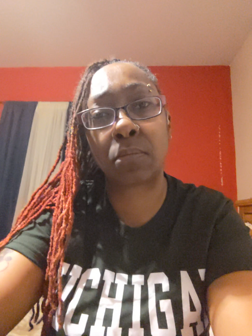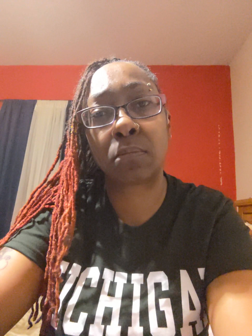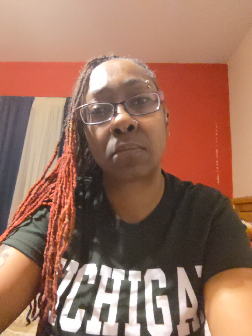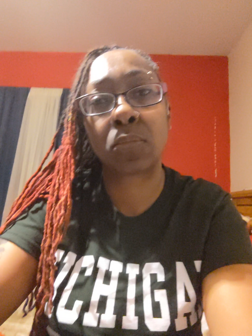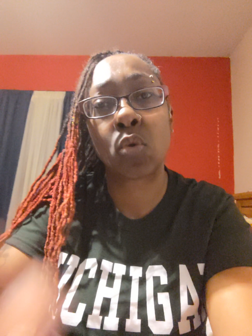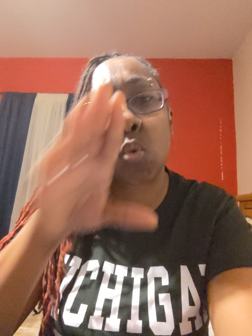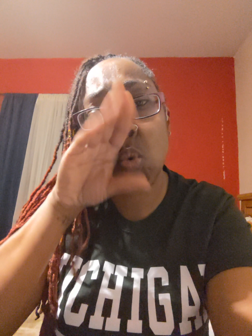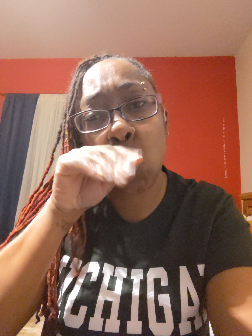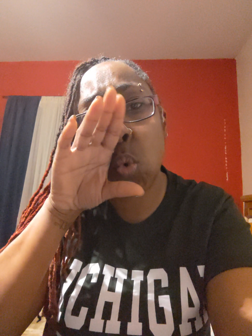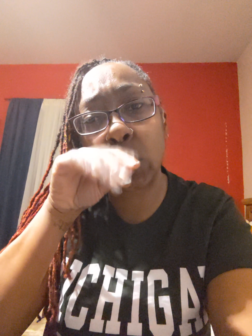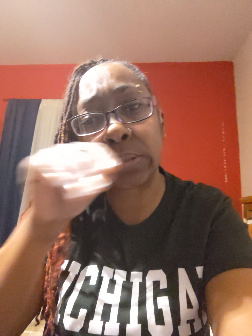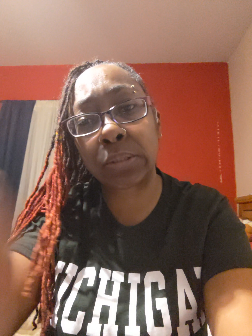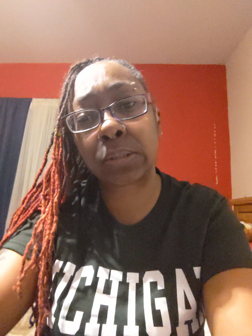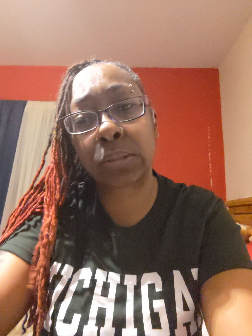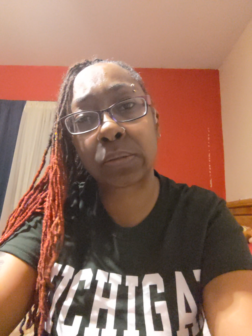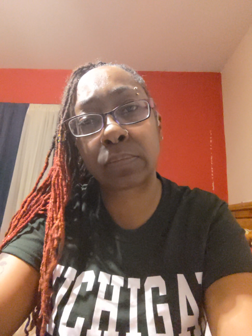goose